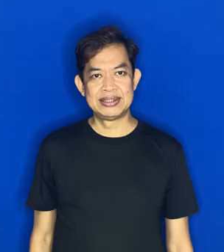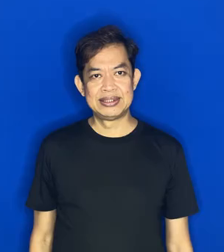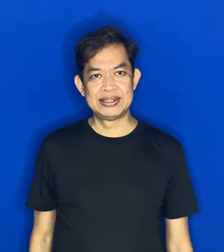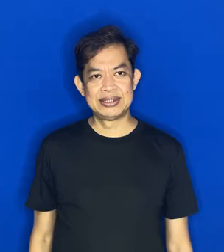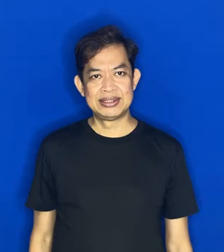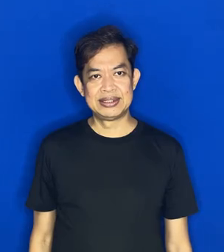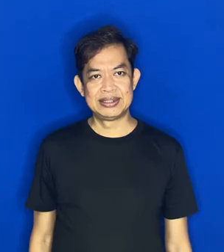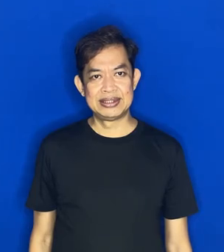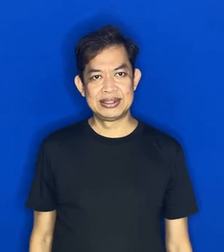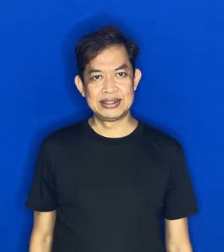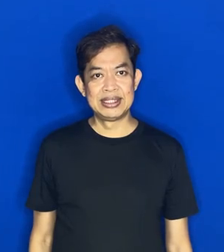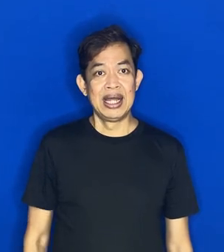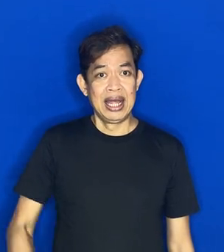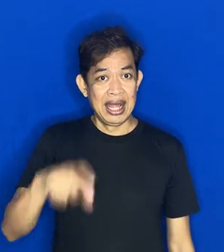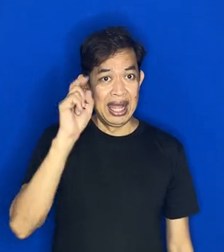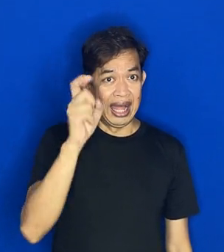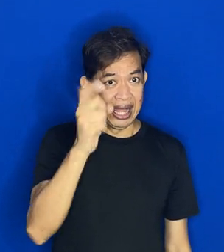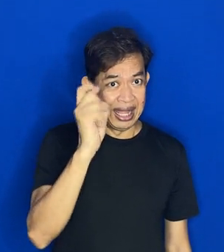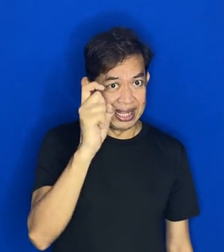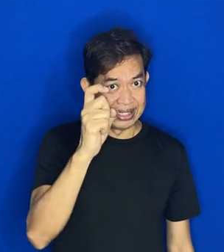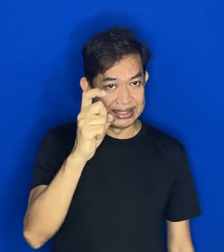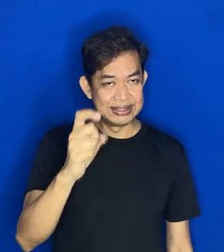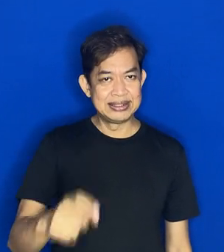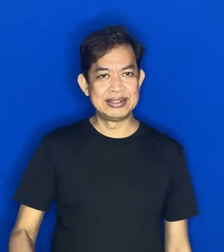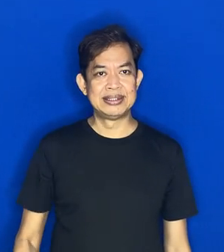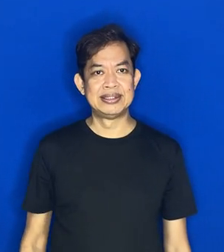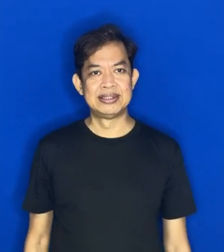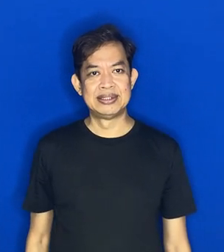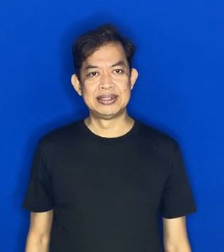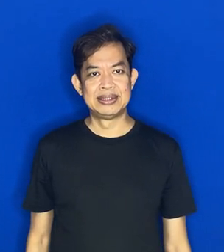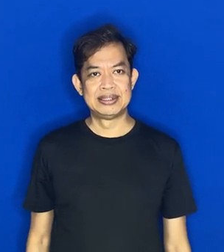fast